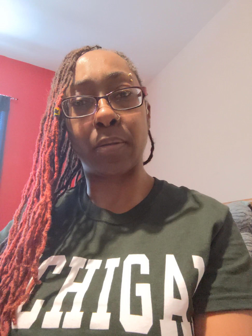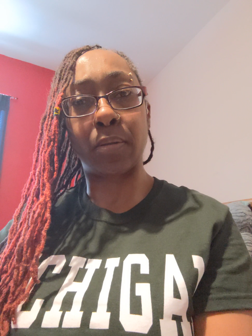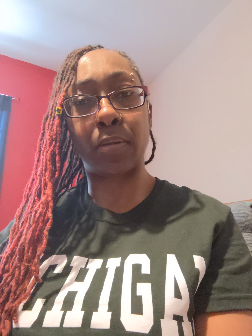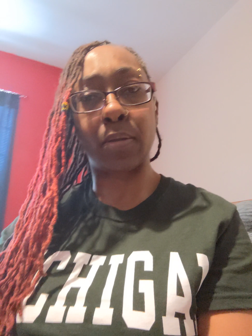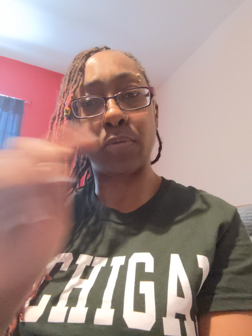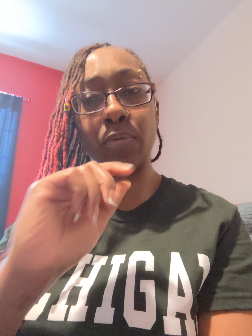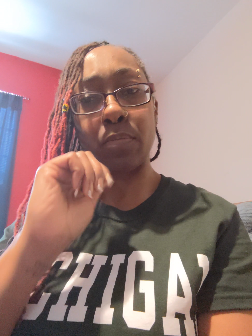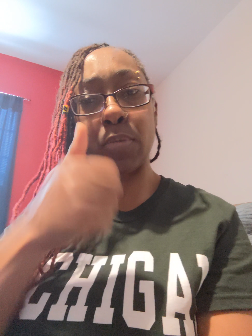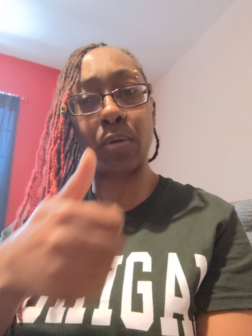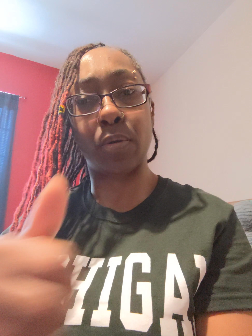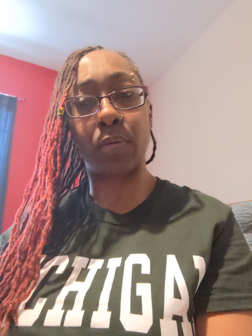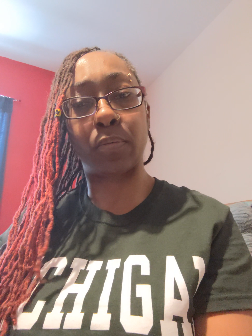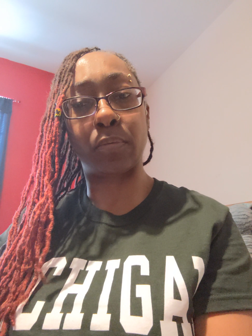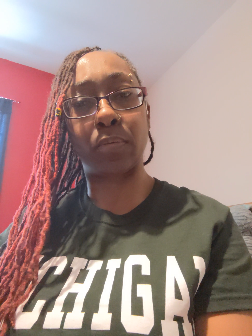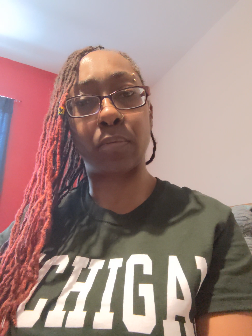tomorrow